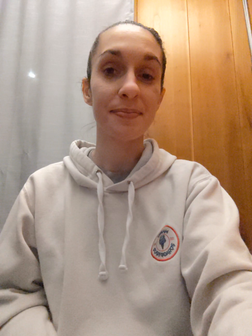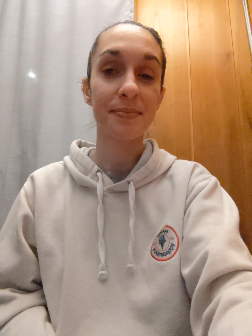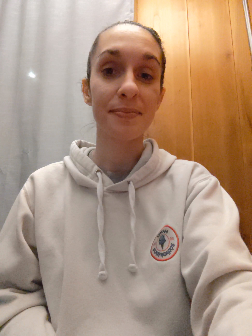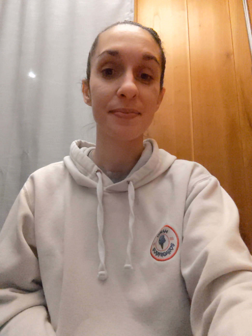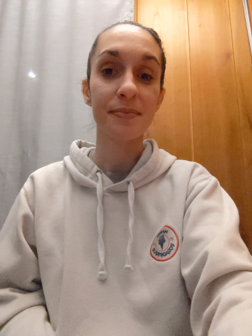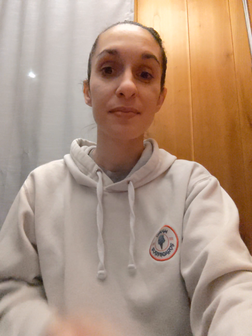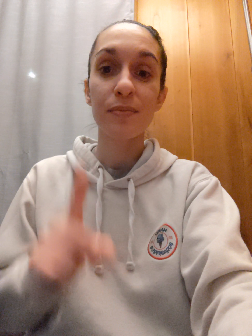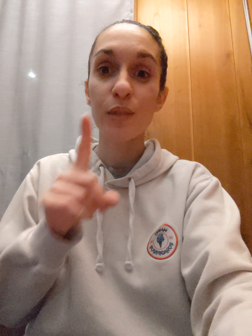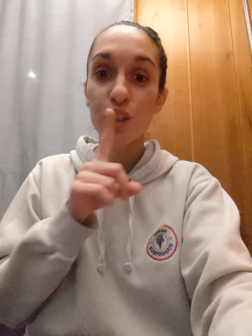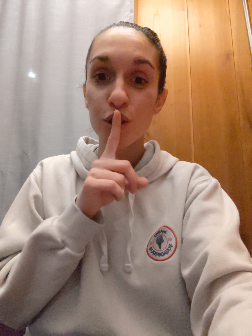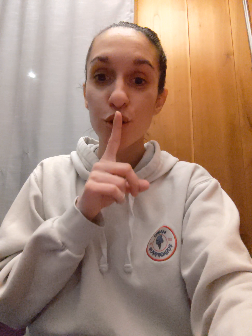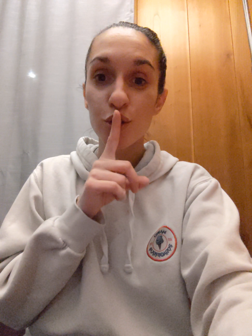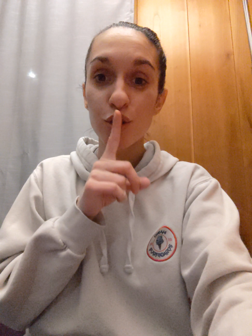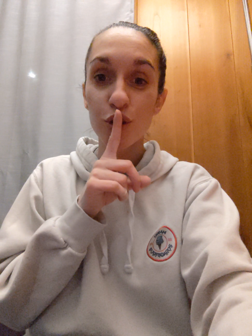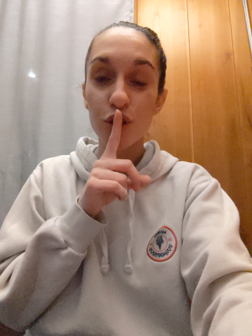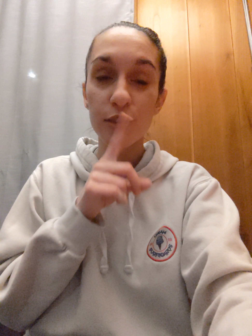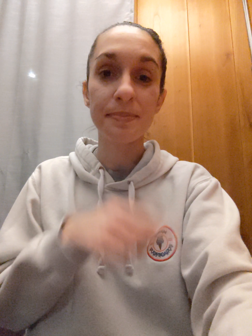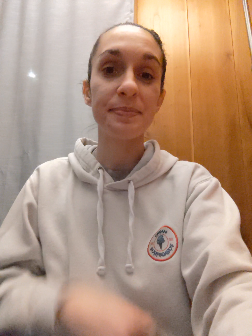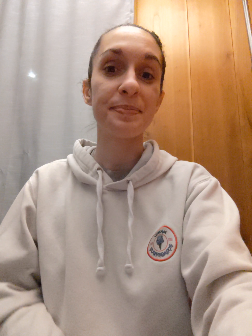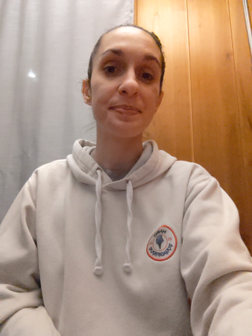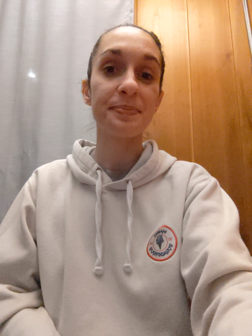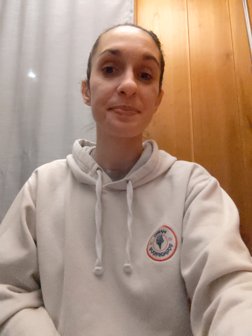shhh